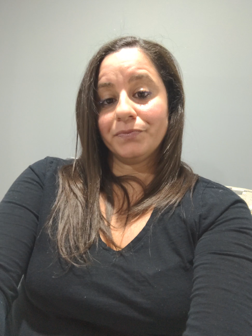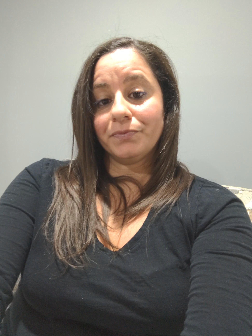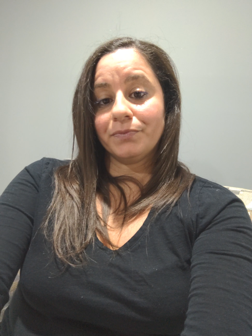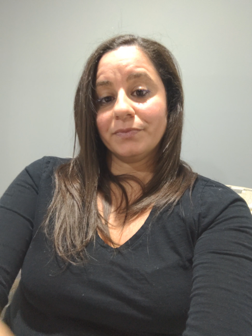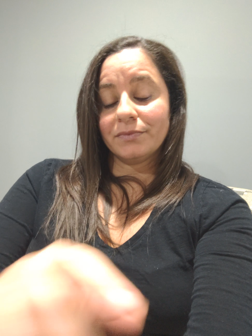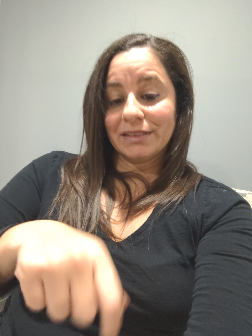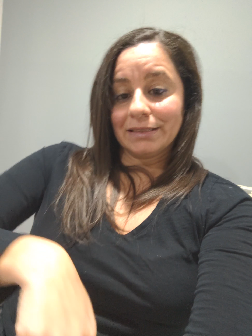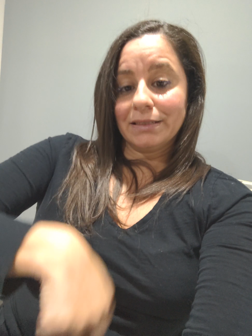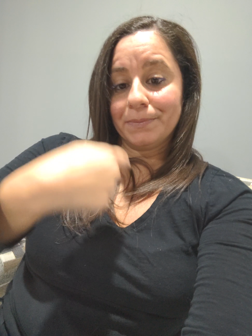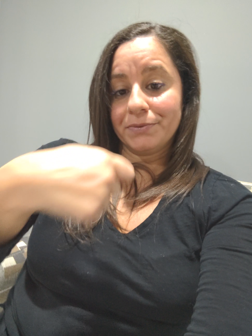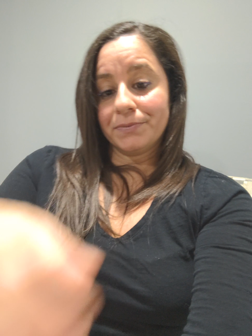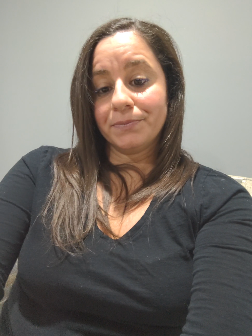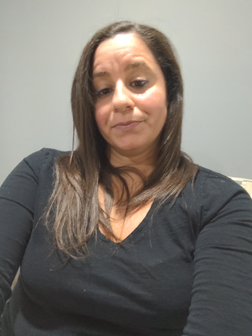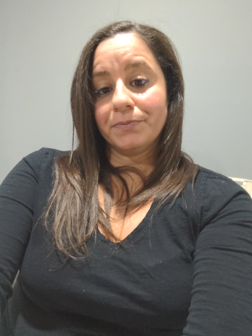zipper